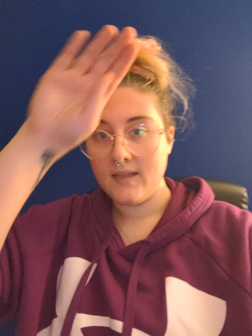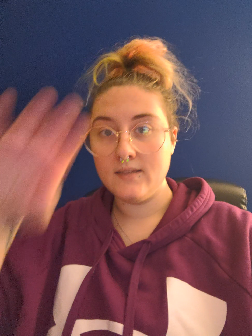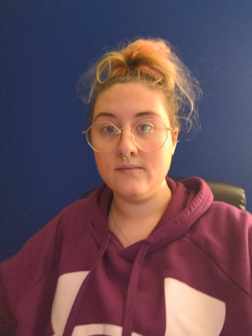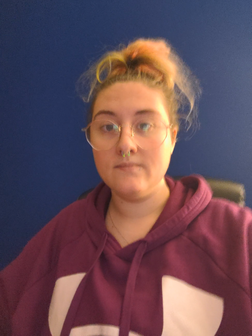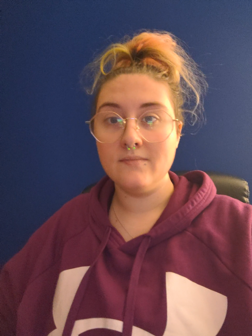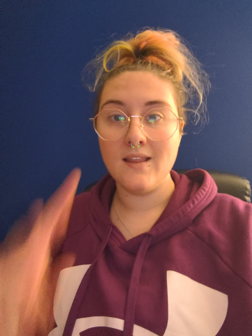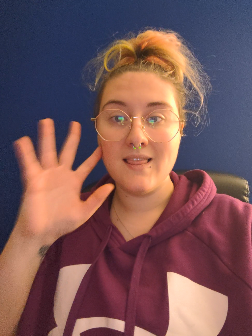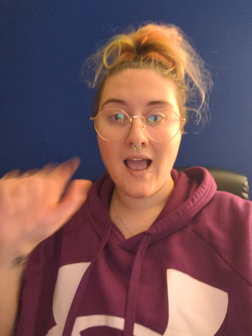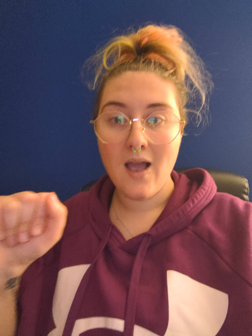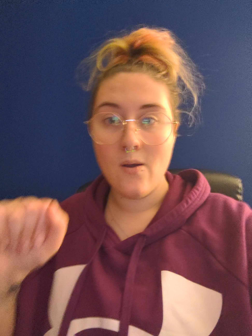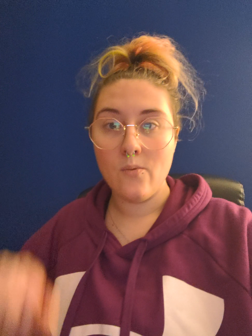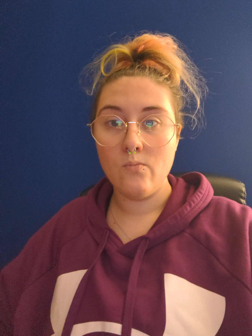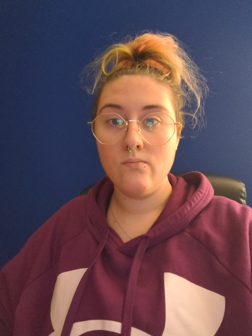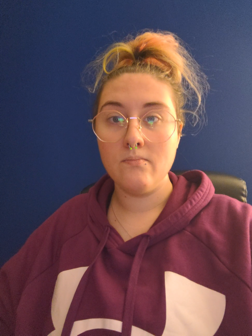loud